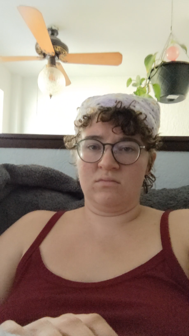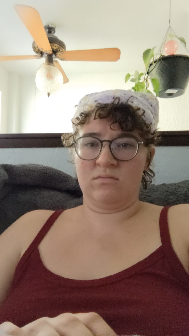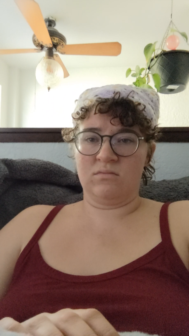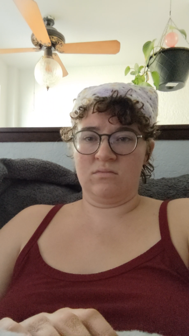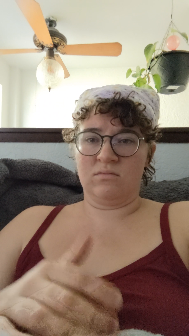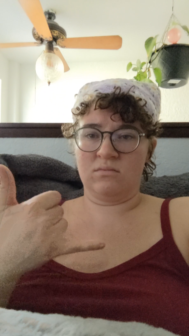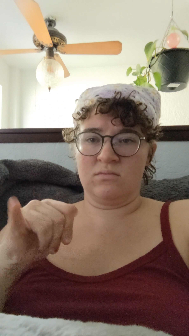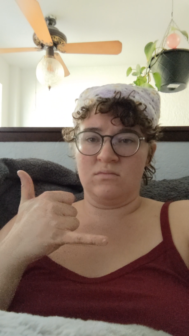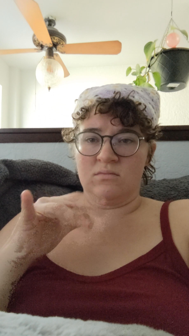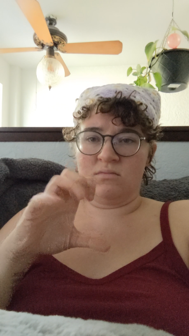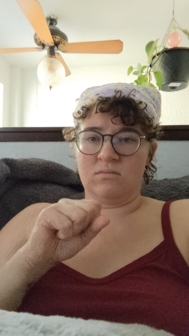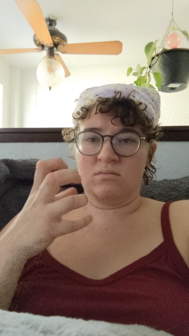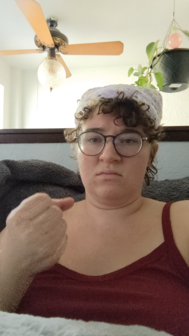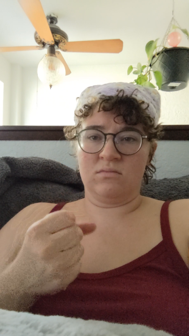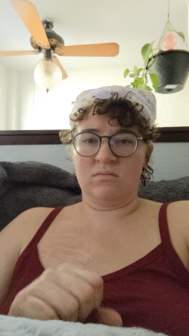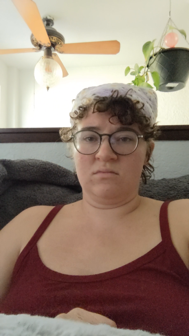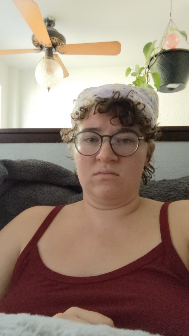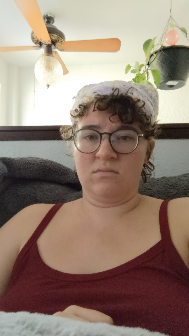play dough